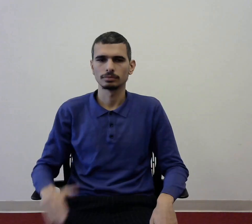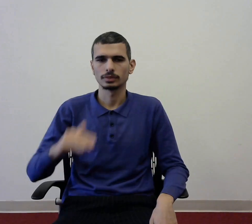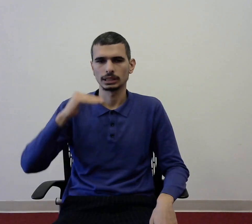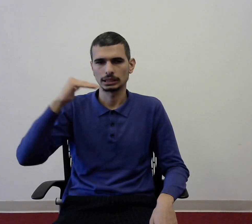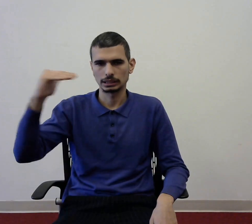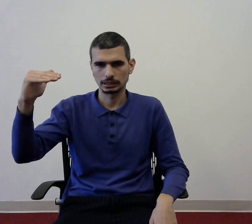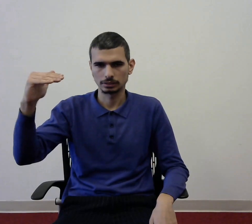sizin